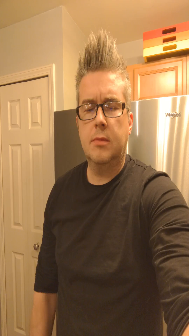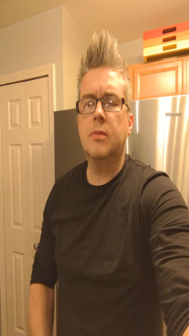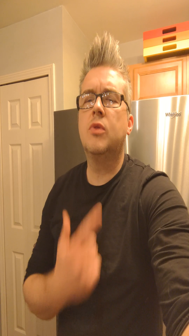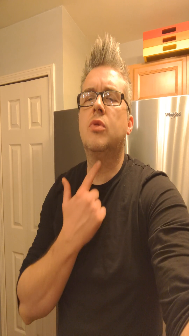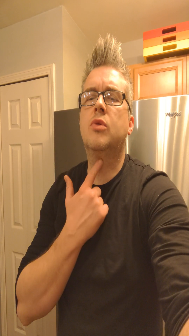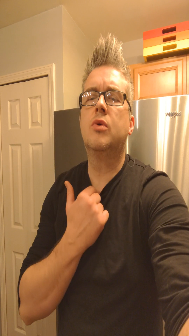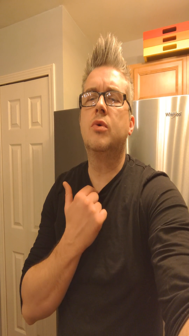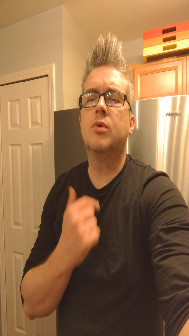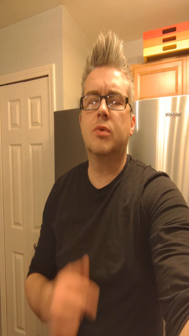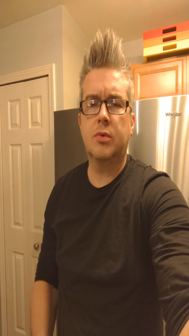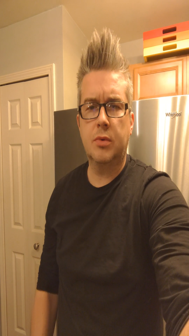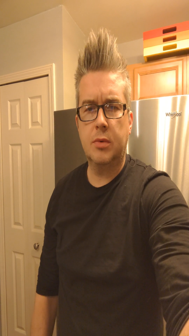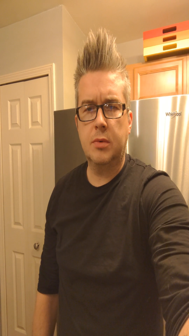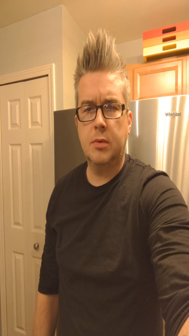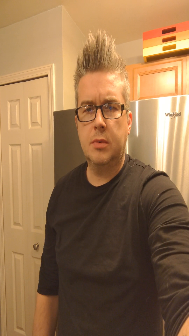thirsty